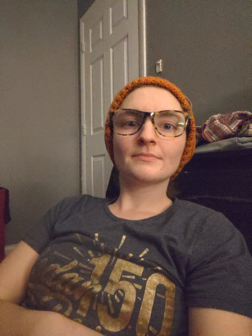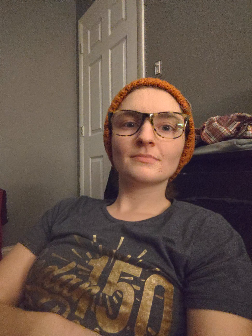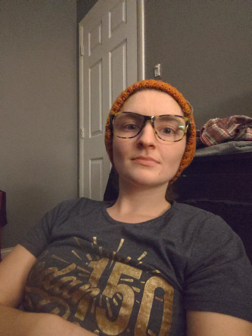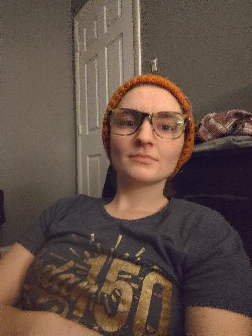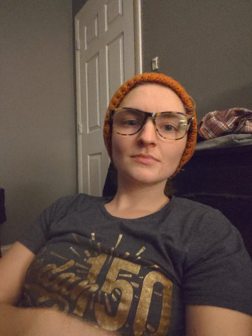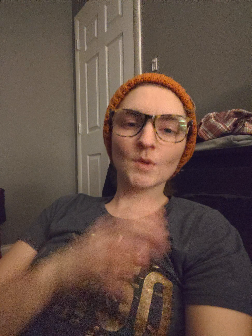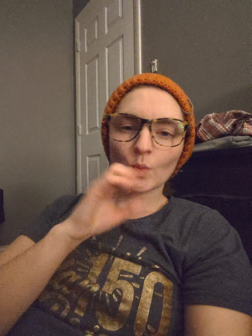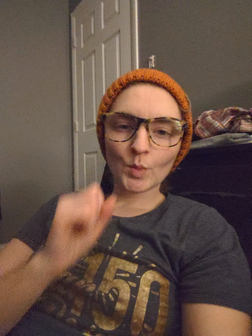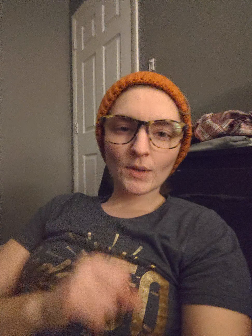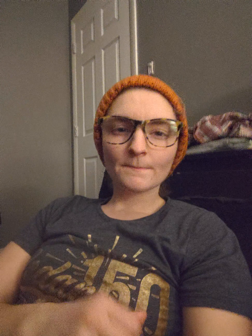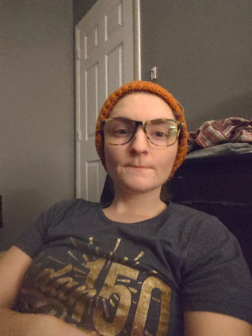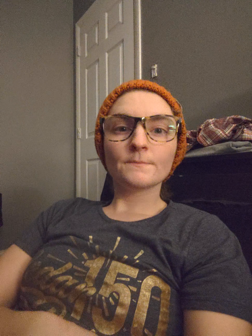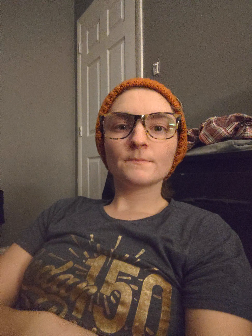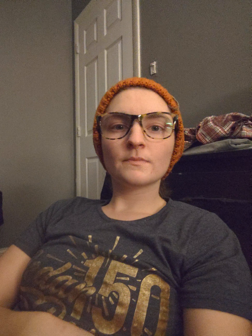old